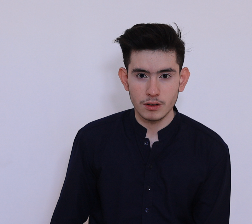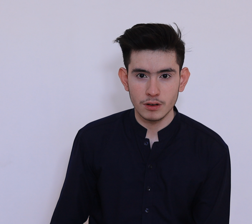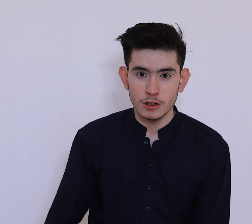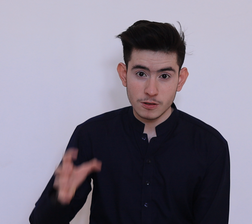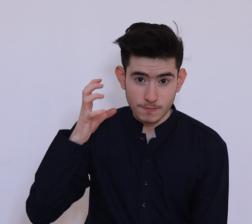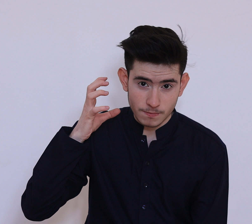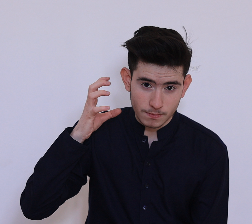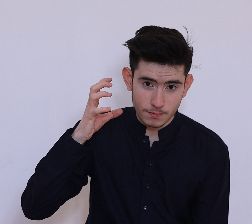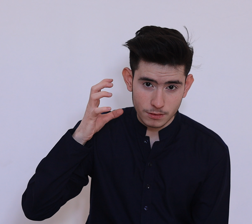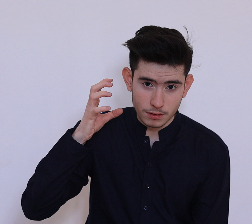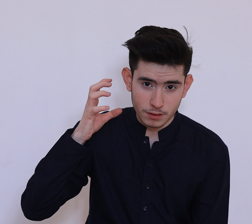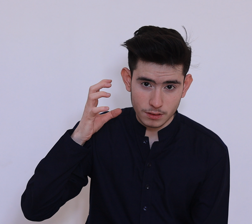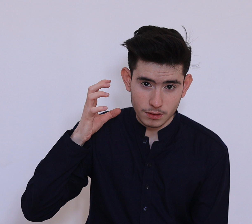stiff